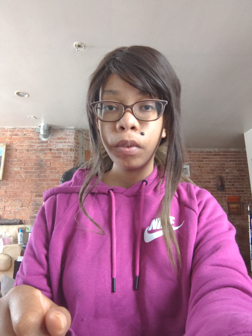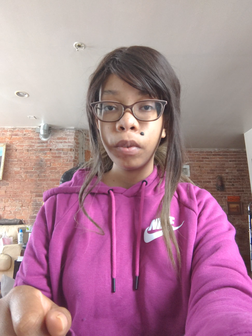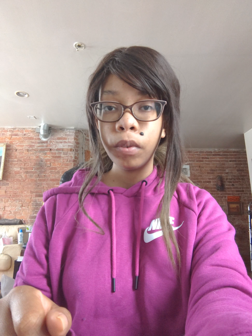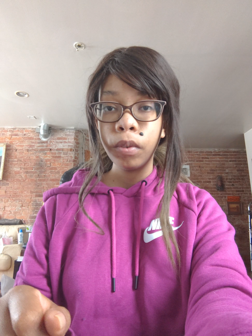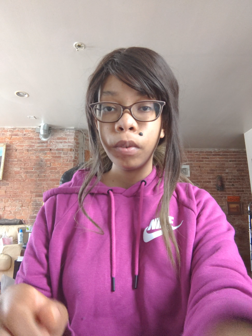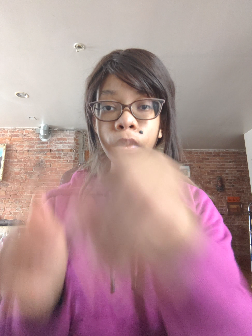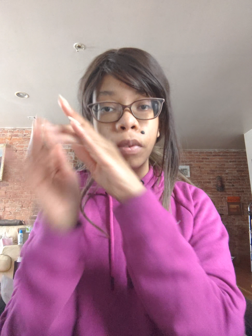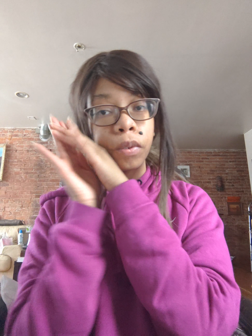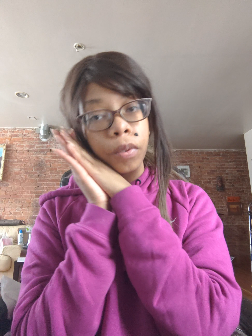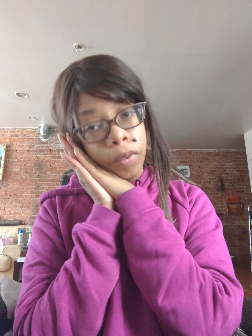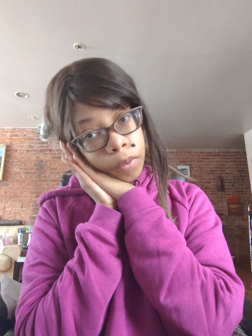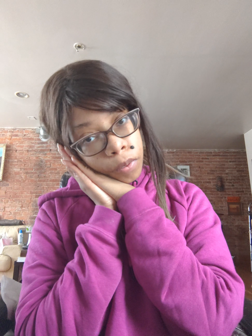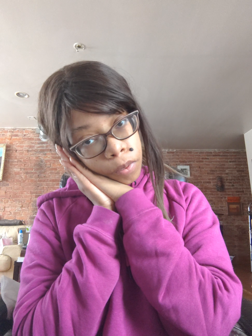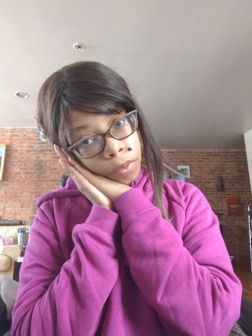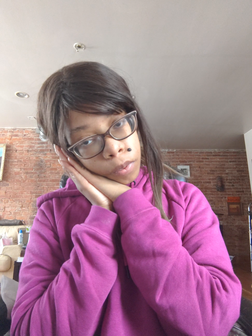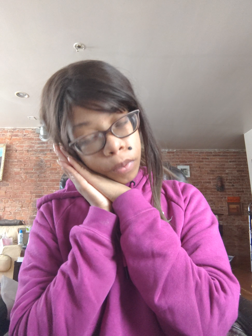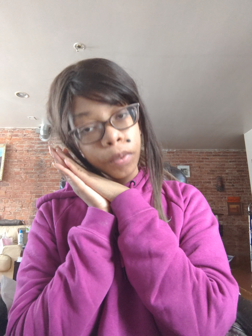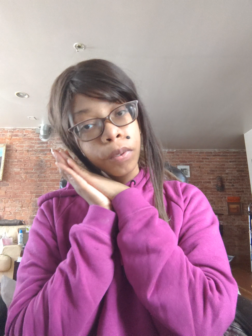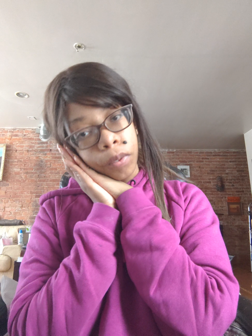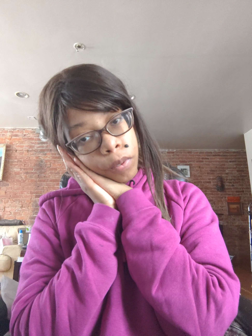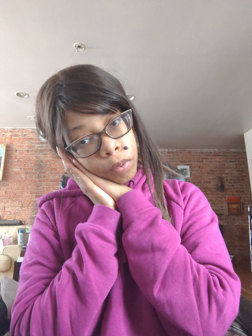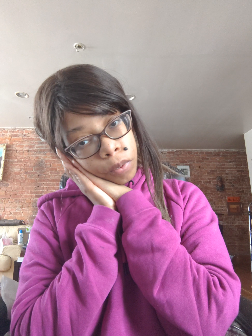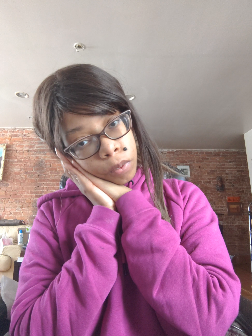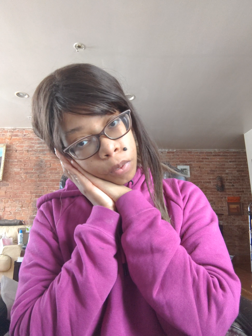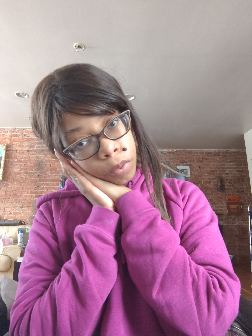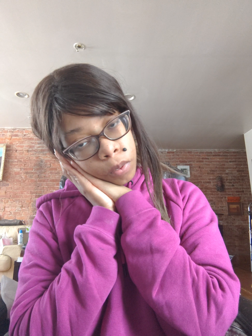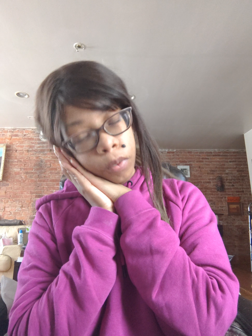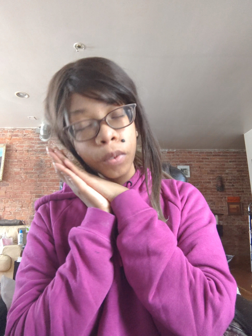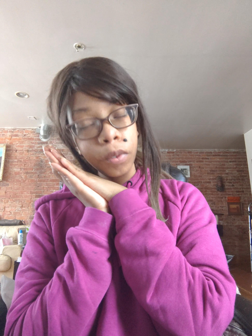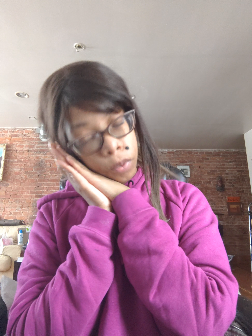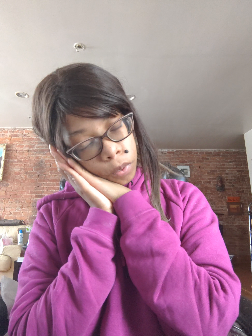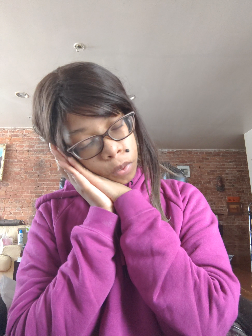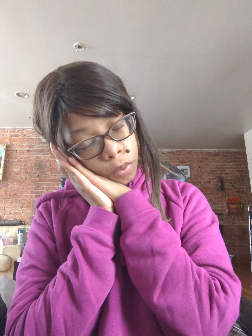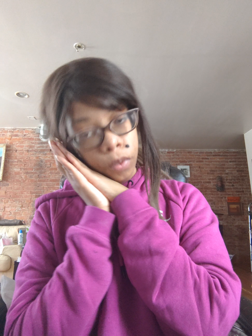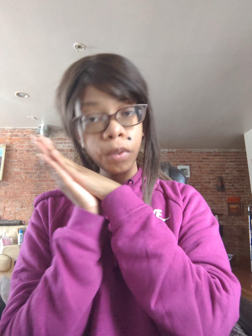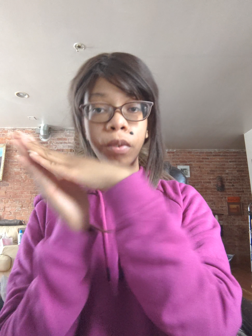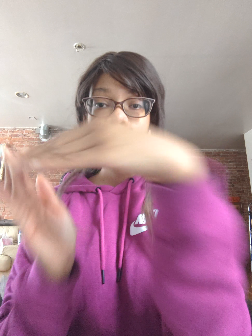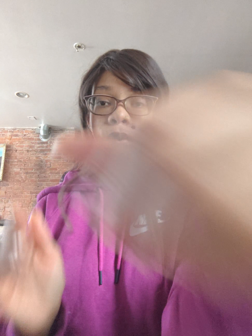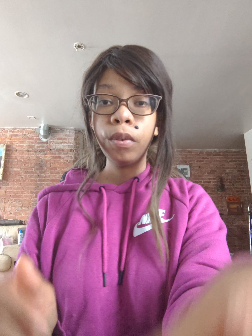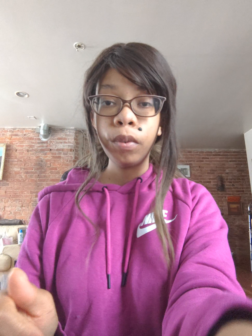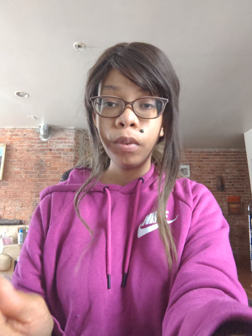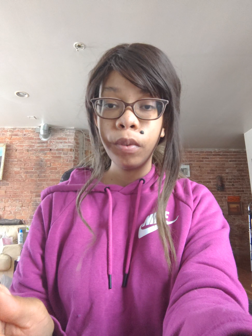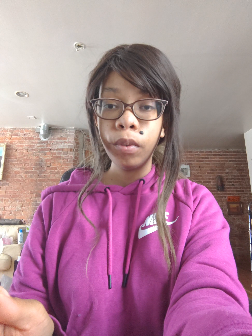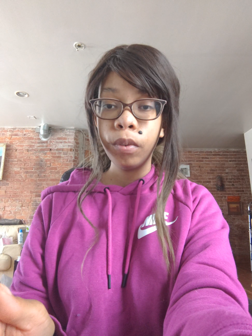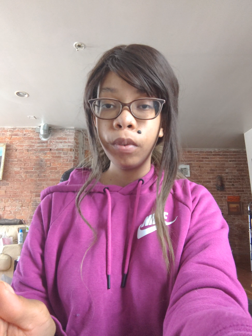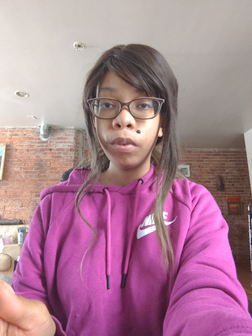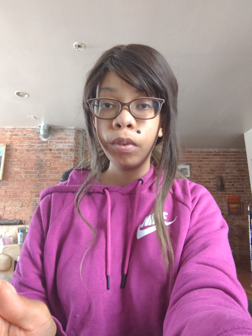bed